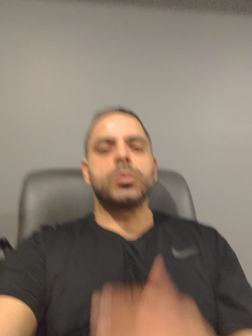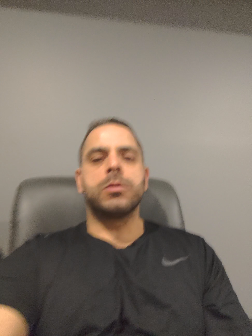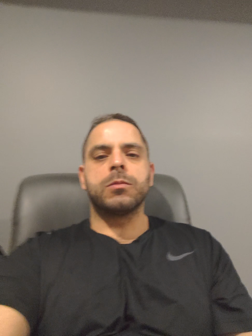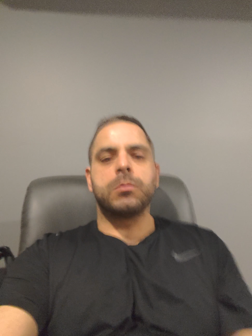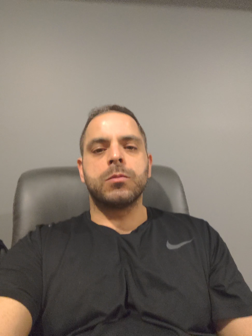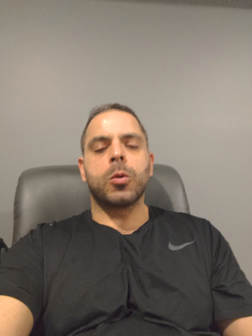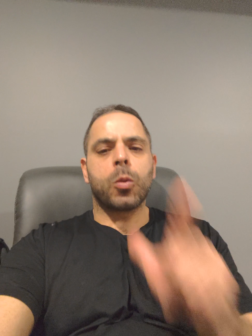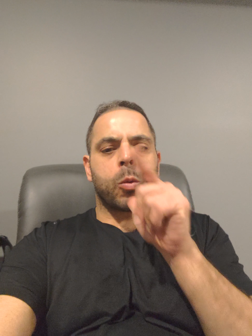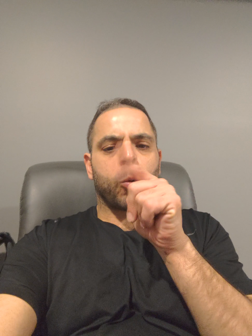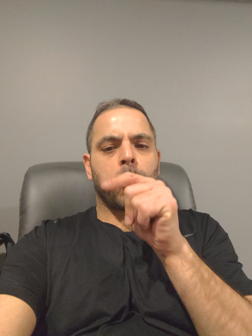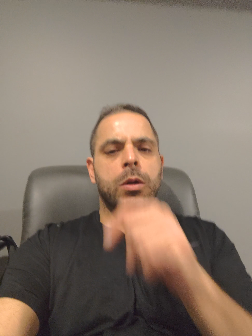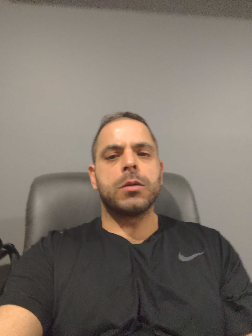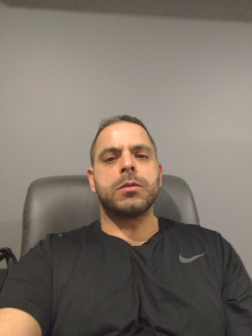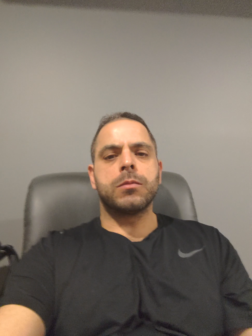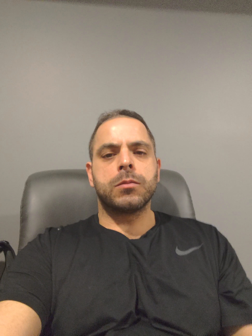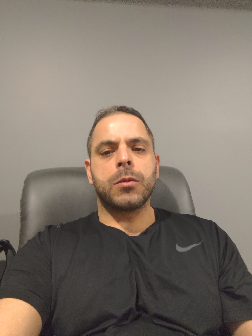who